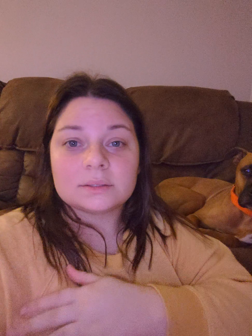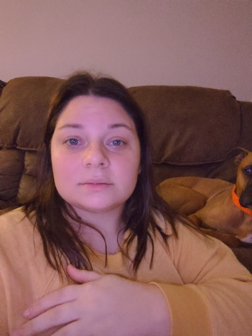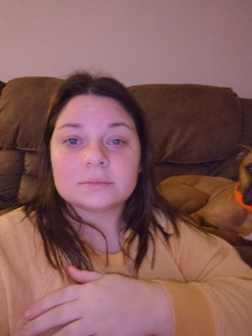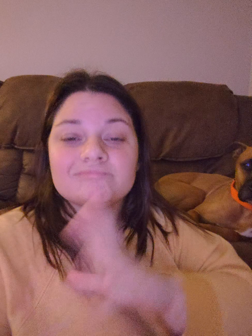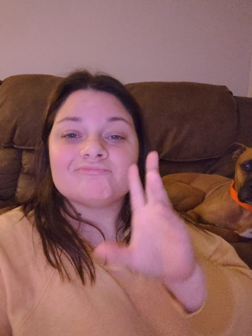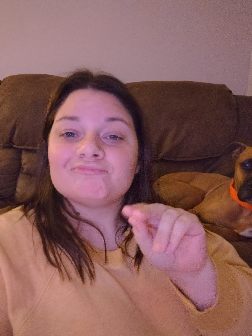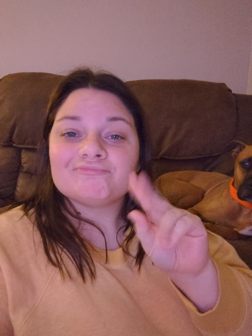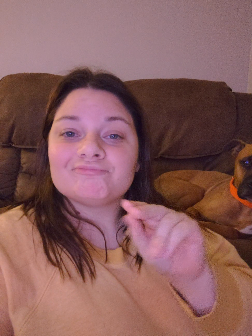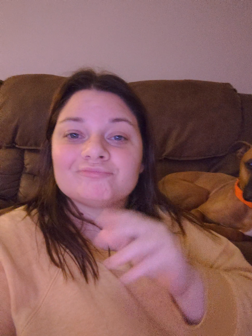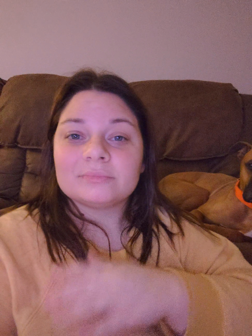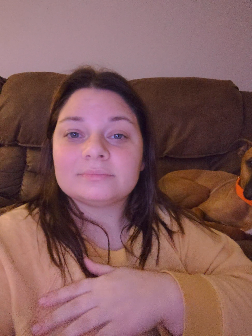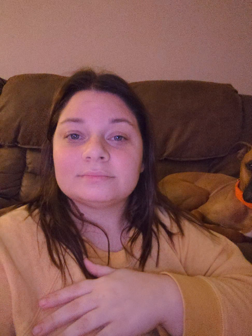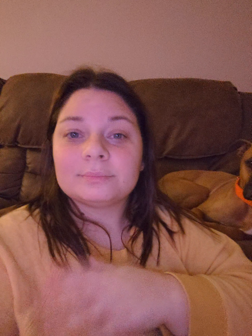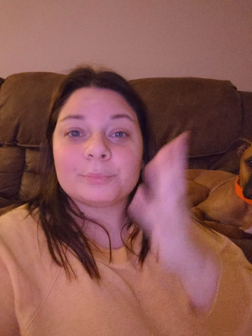no